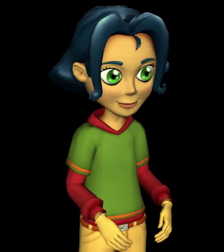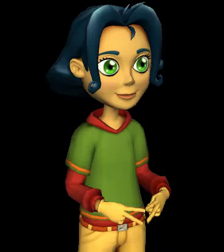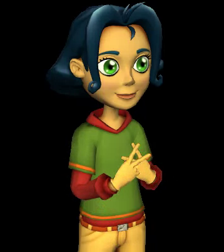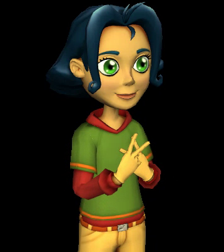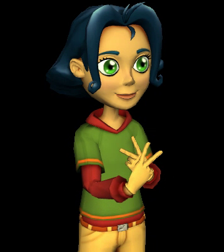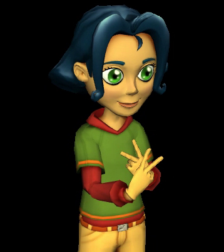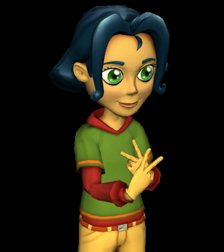أمام